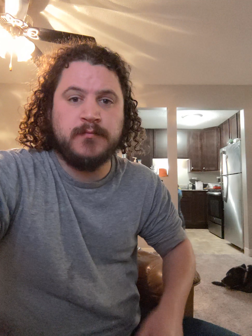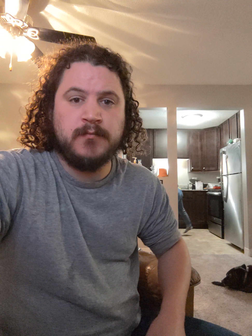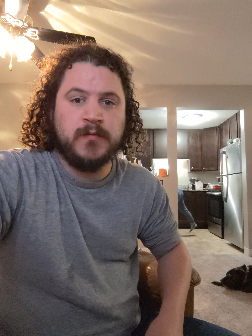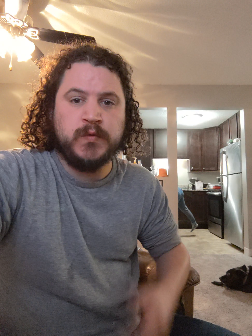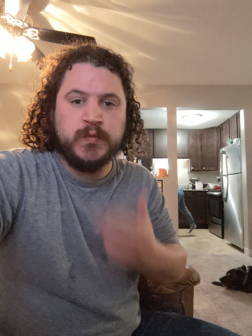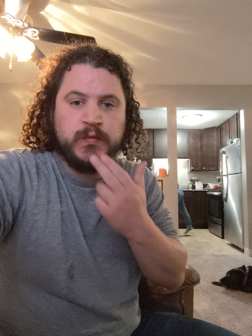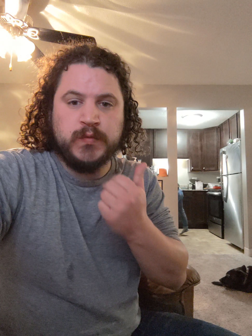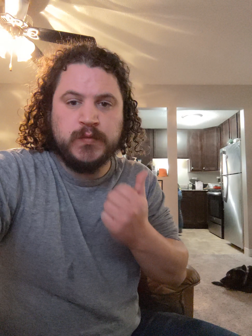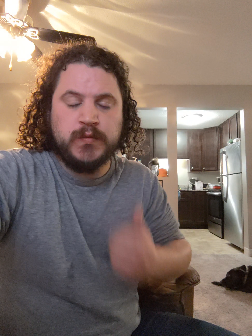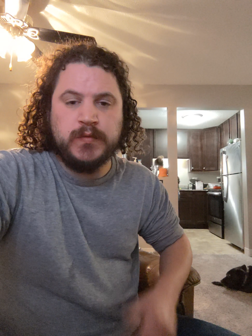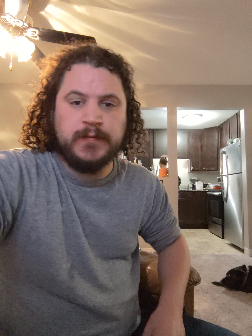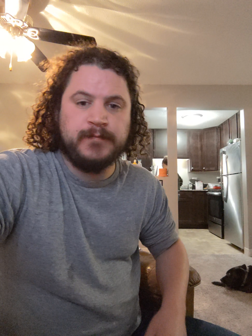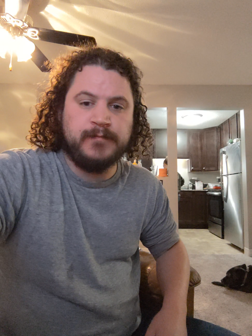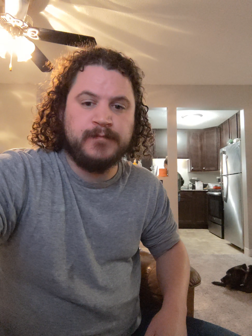cute